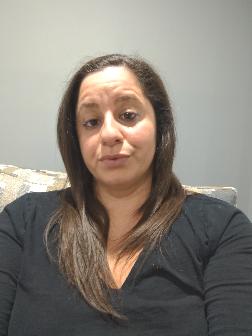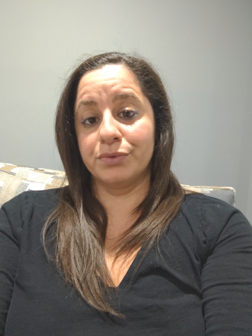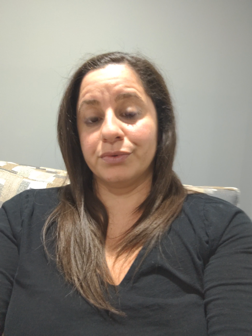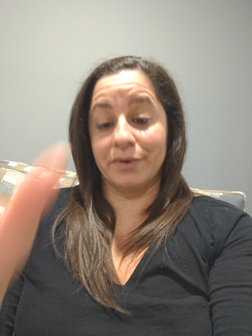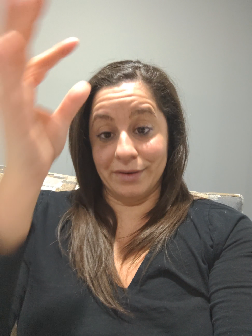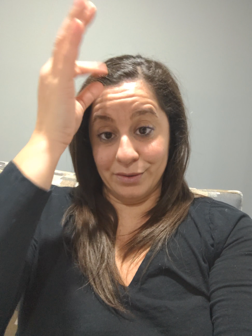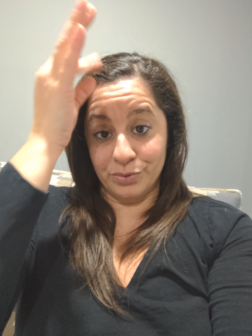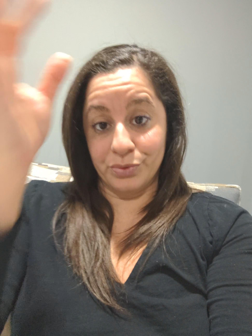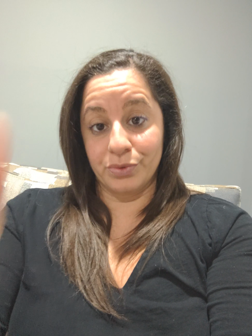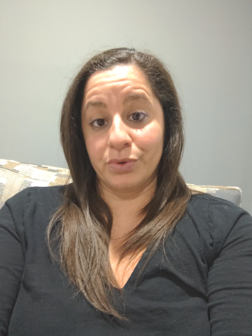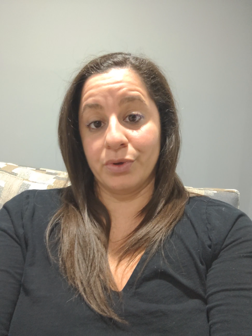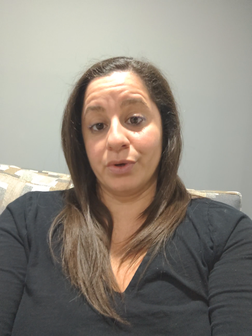hair